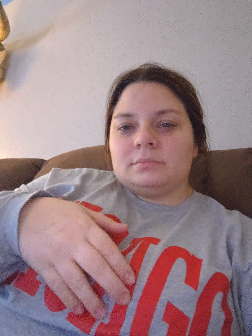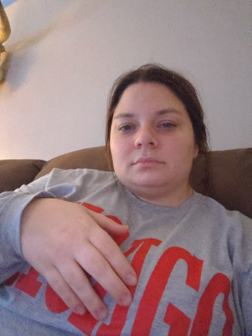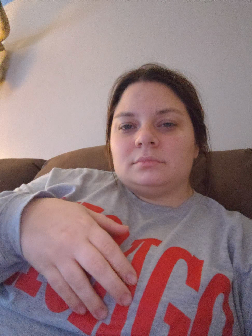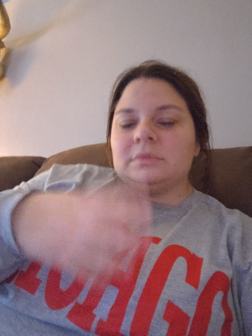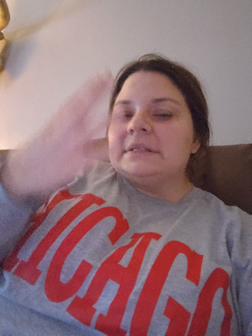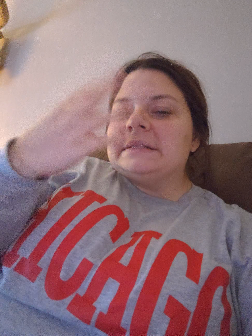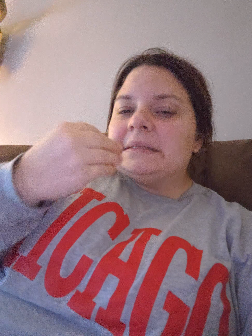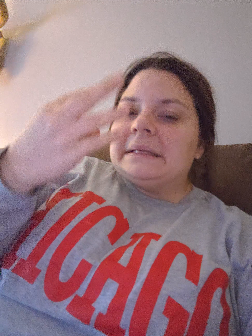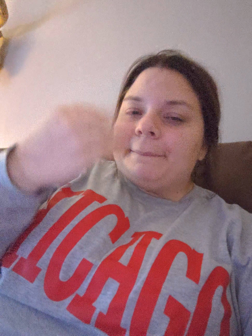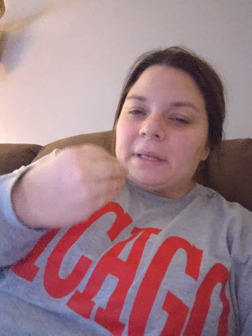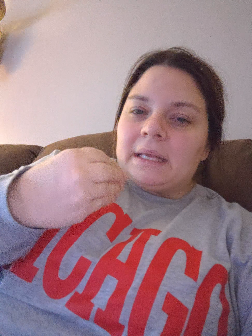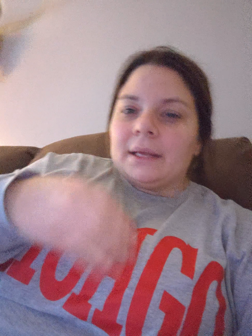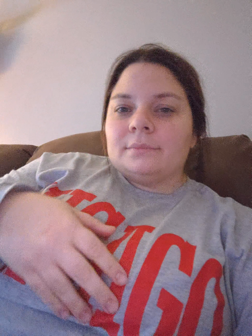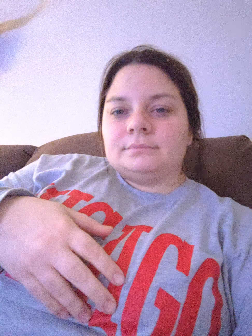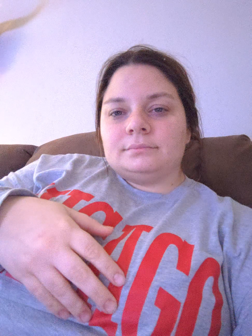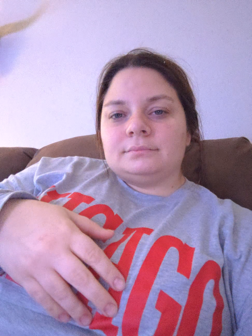sleepy